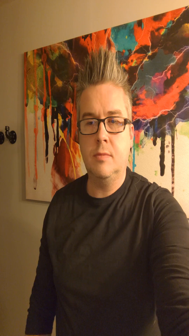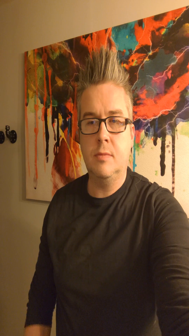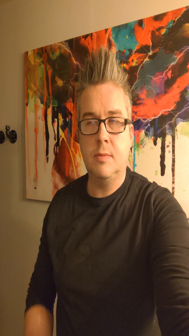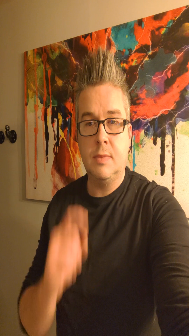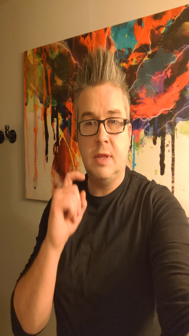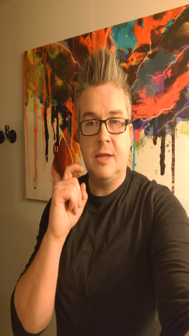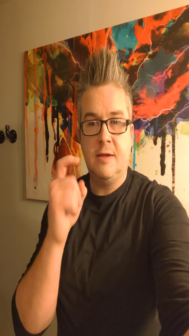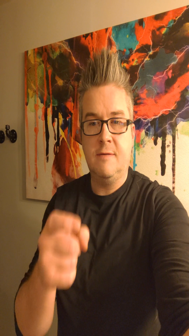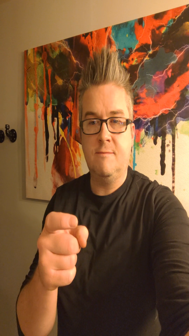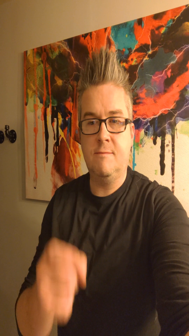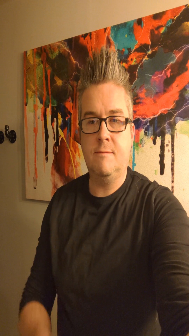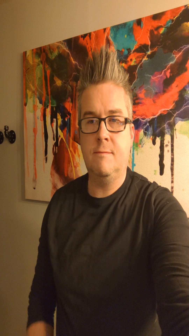gift